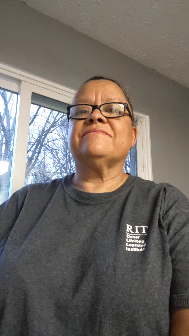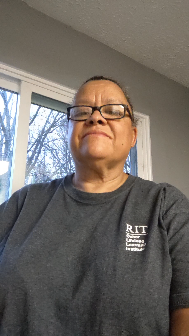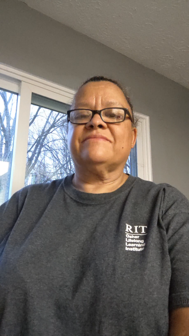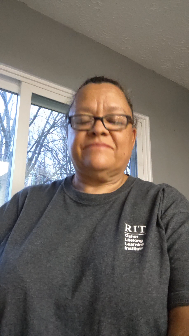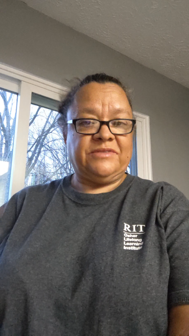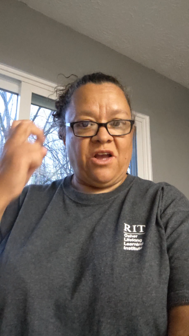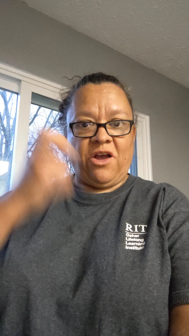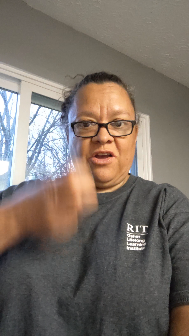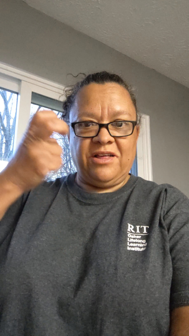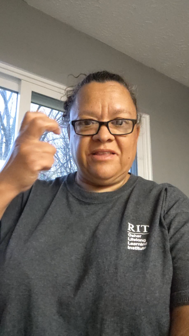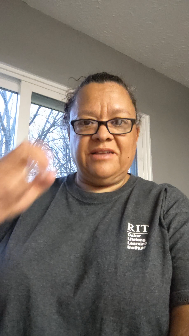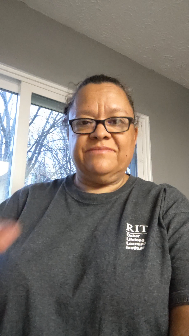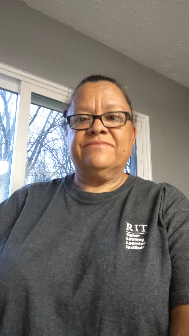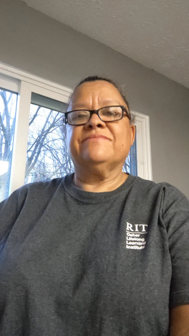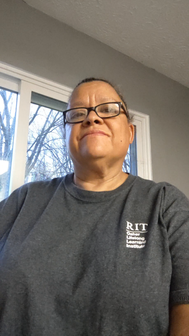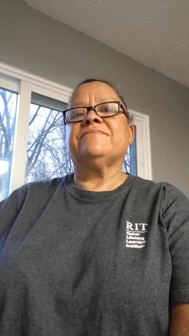hard